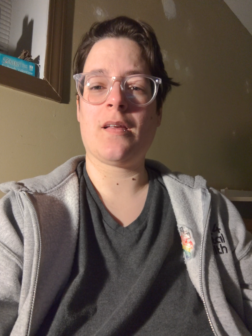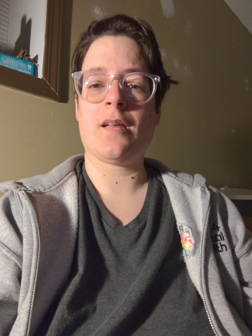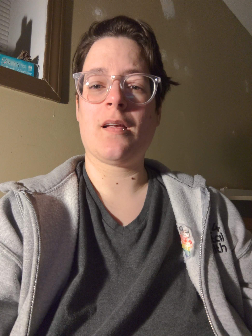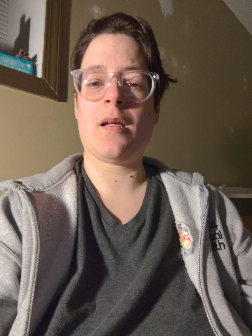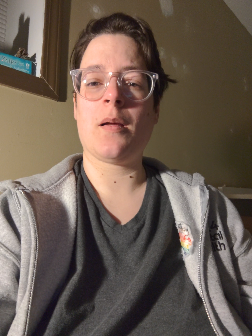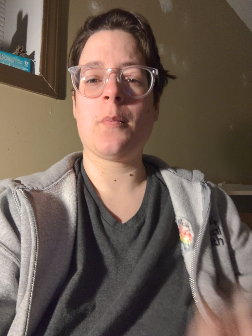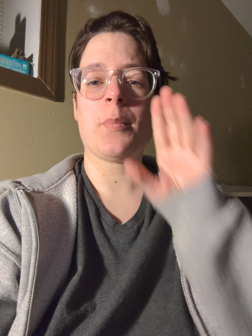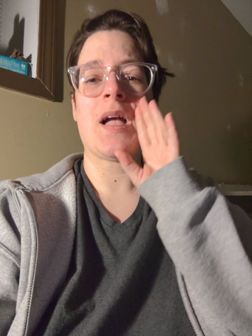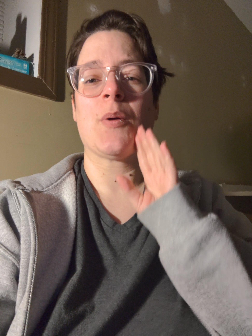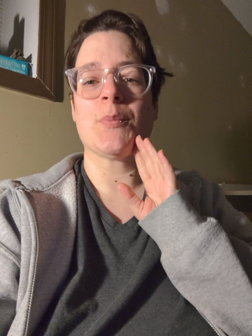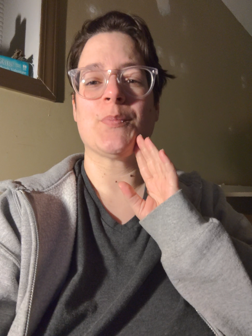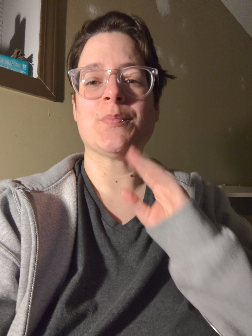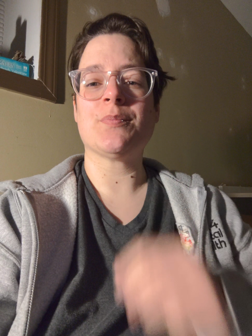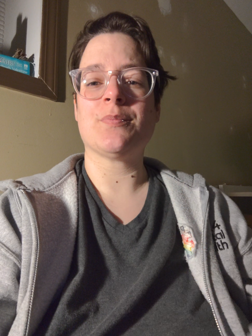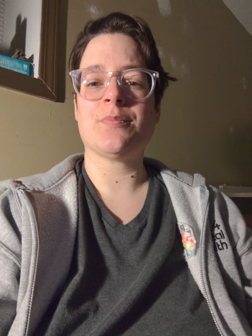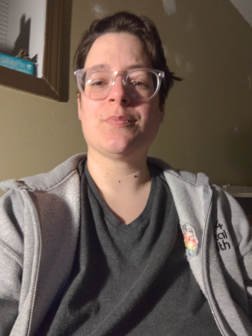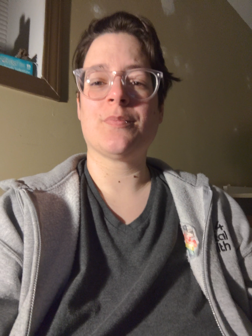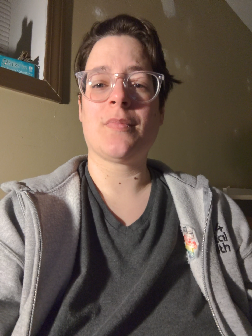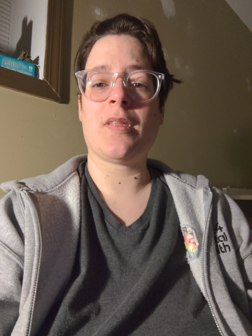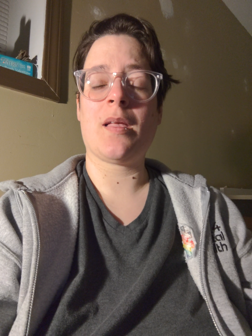brown